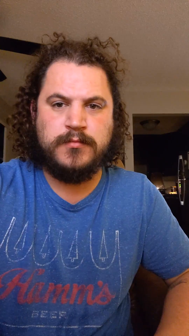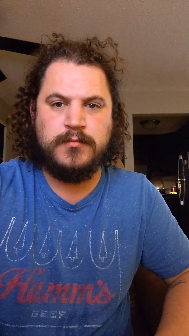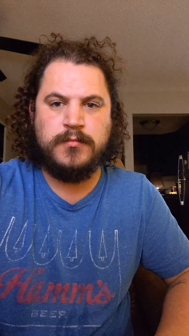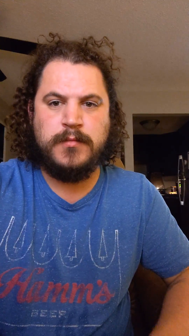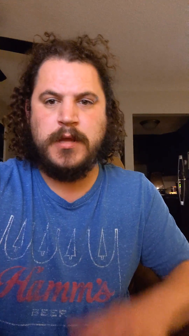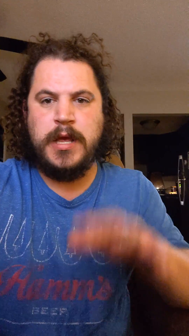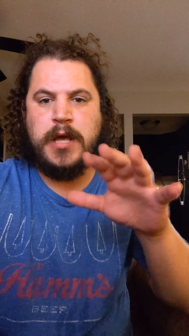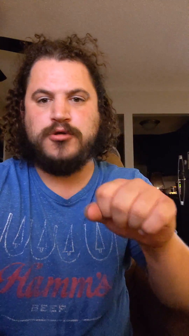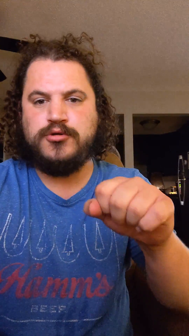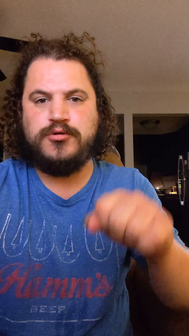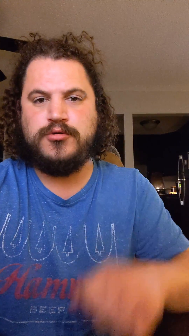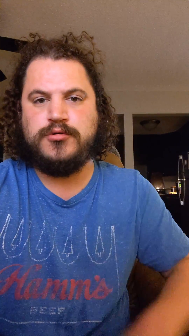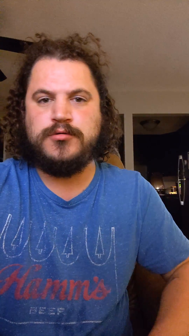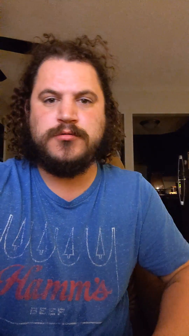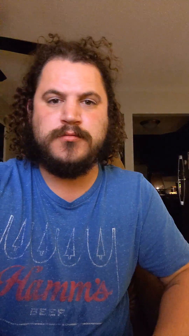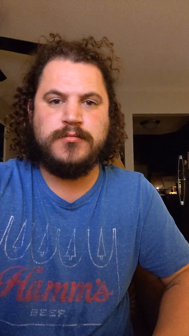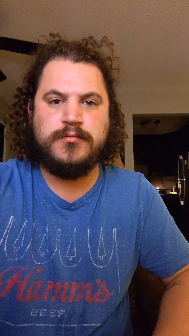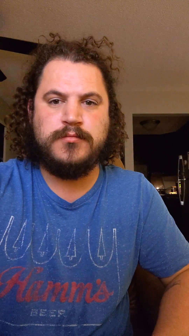catch